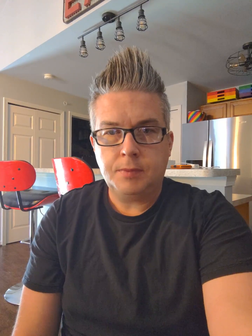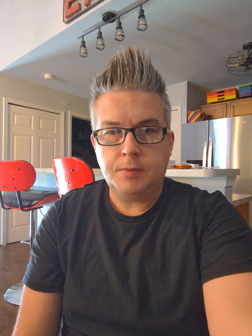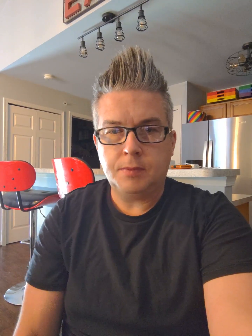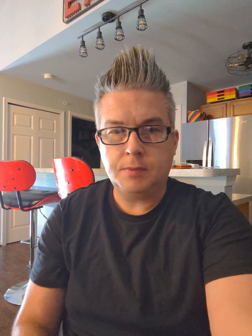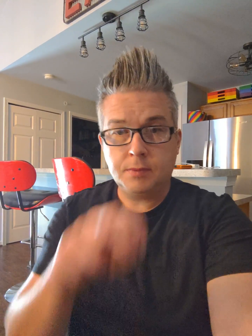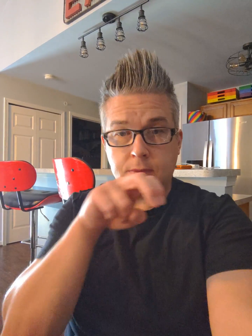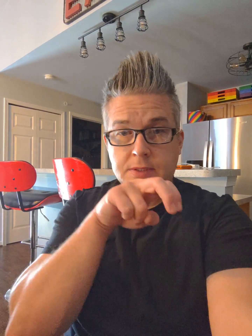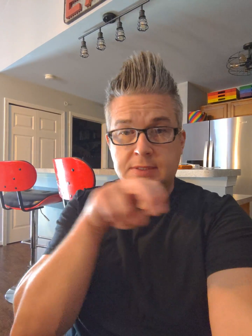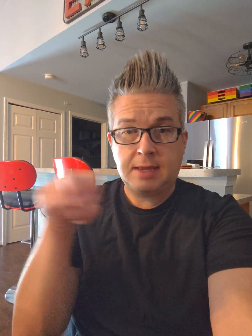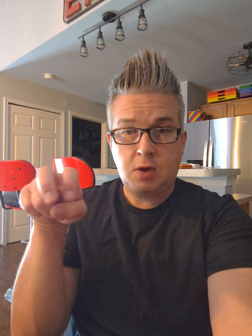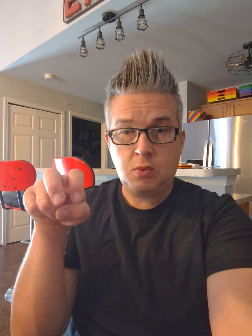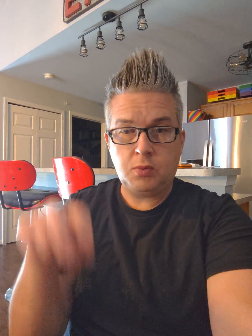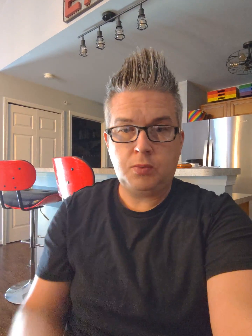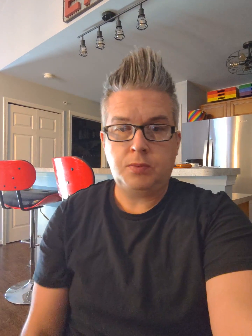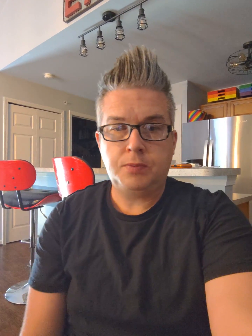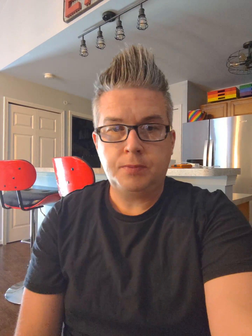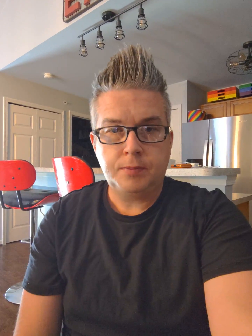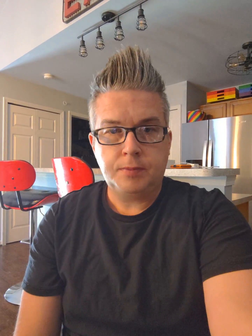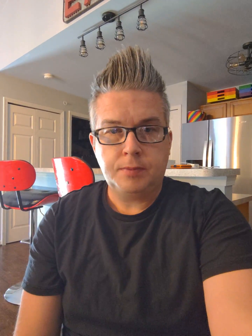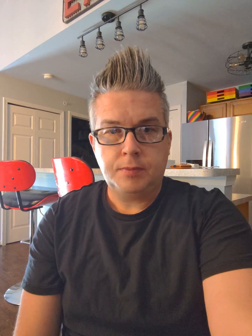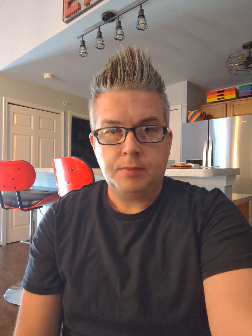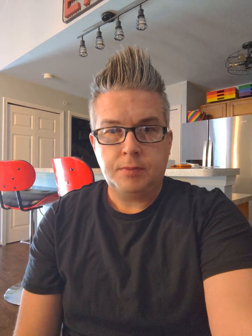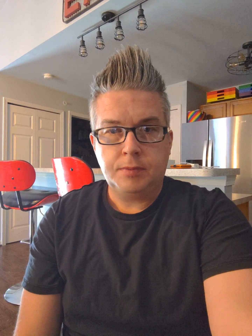couch